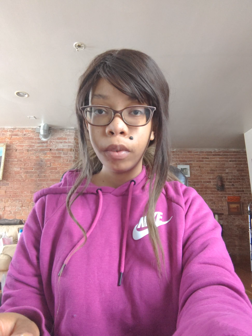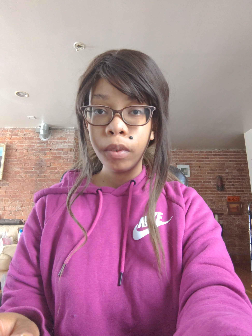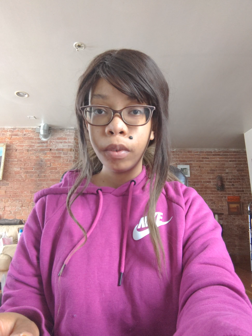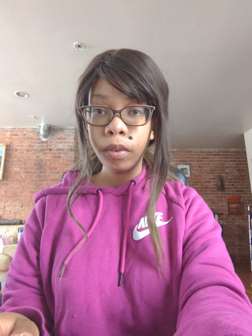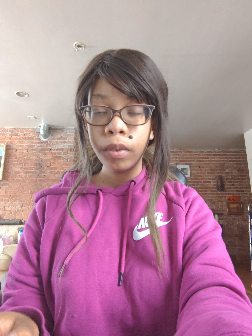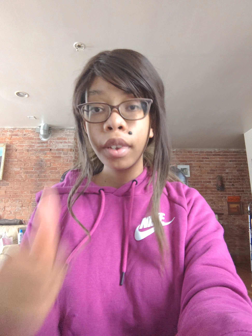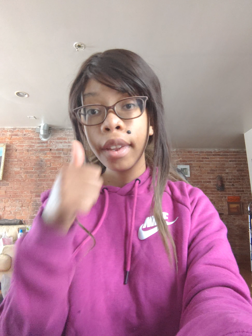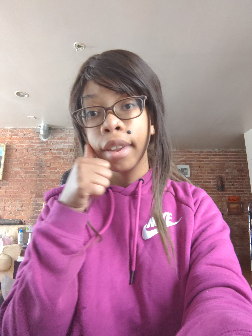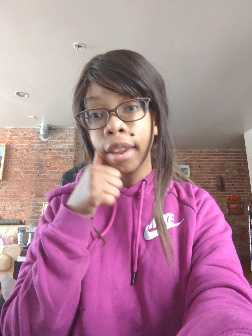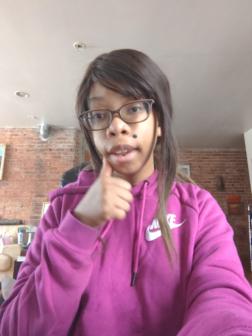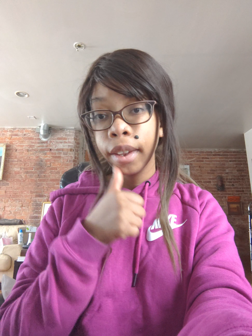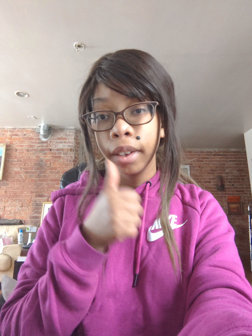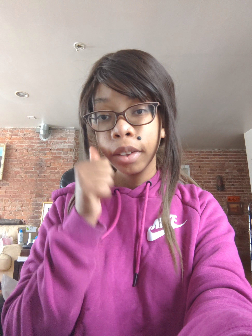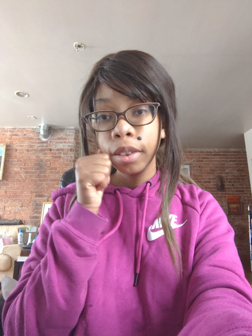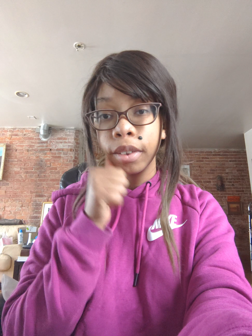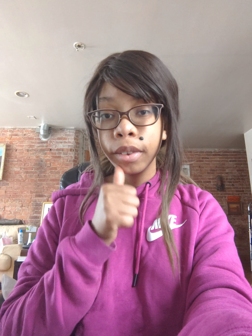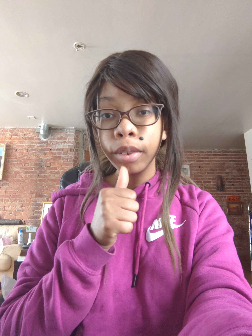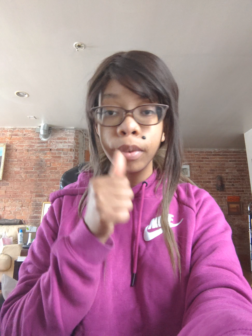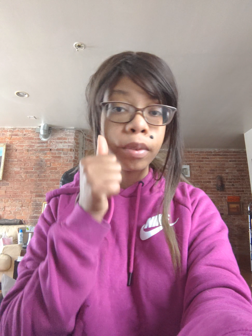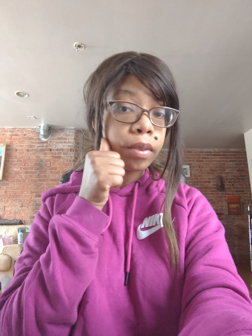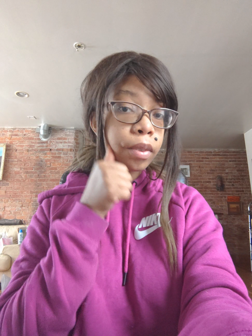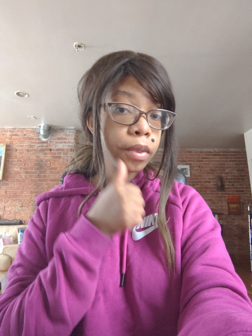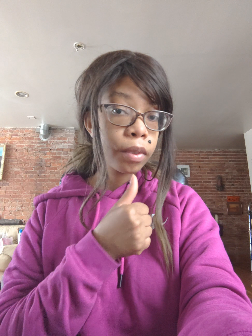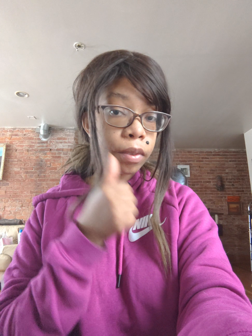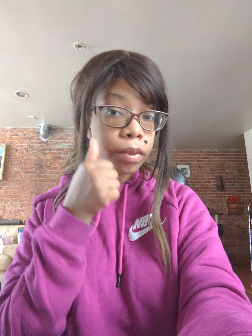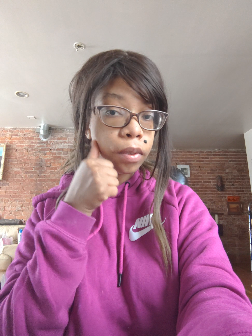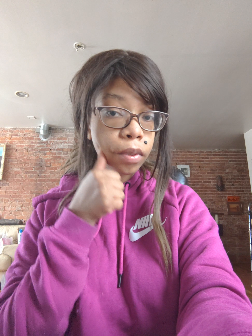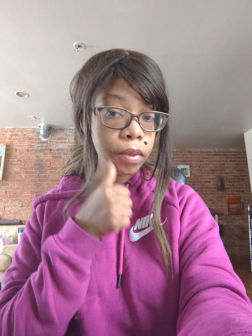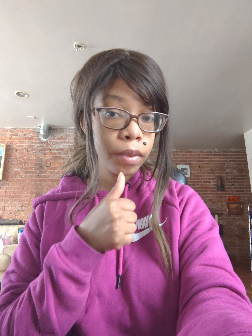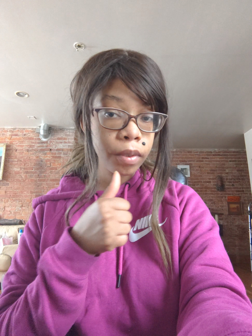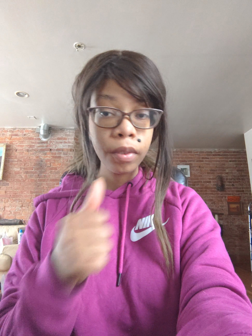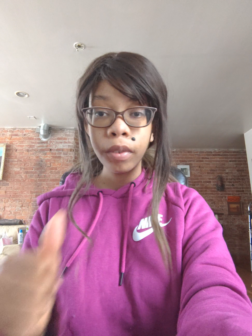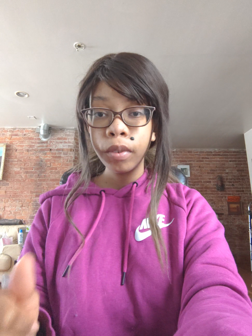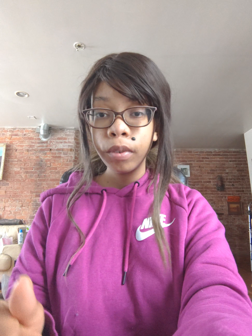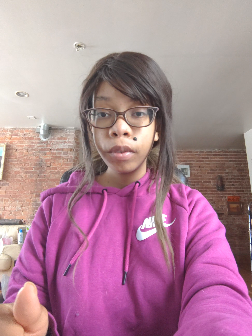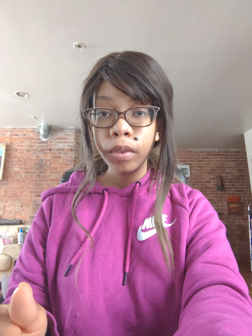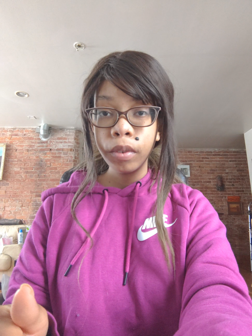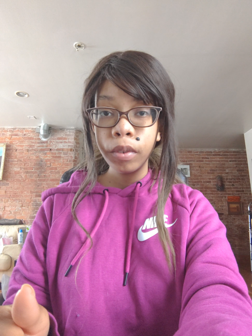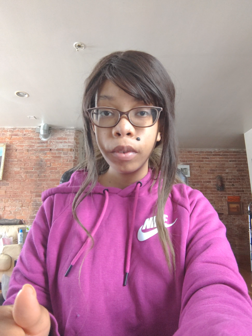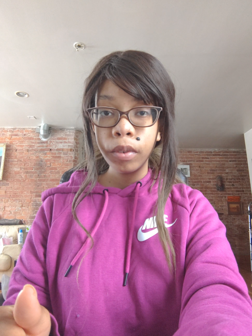girl